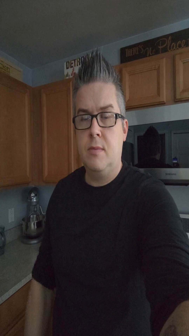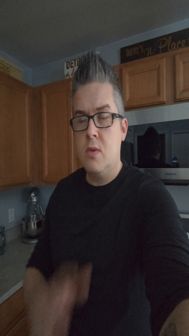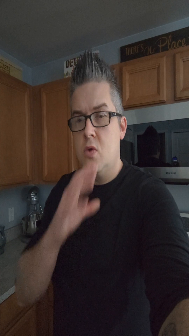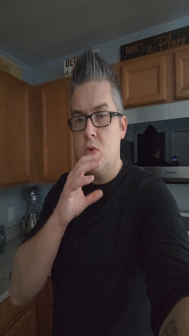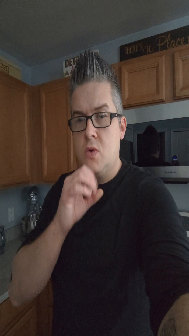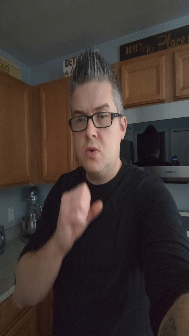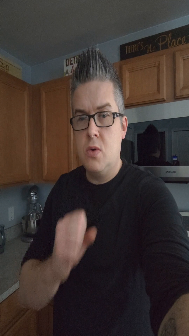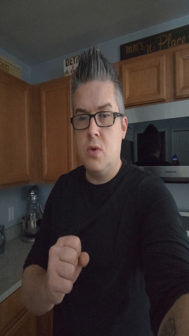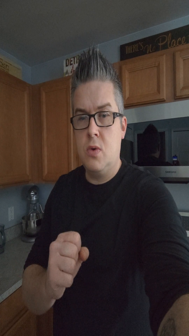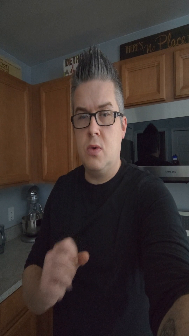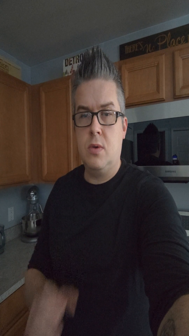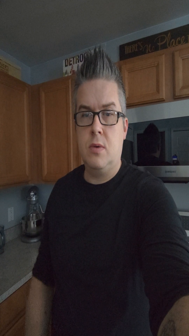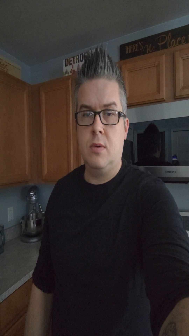old